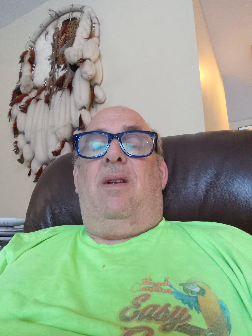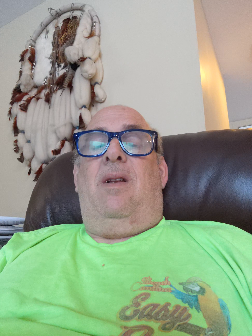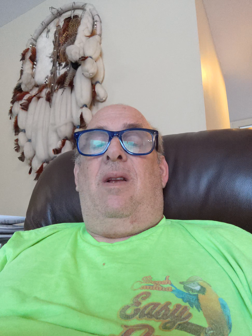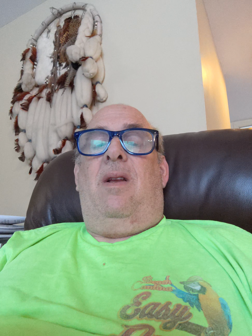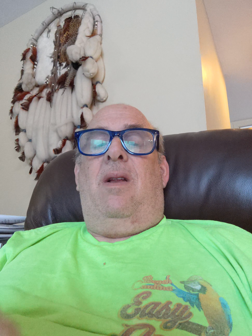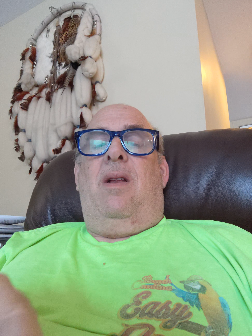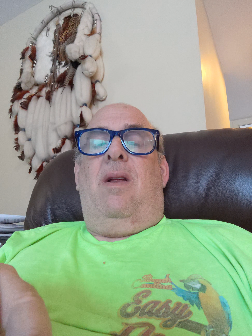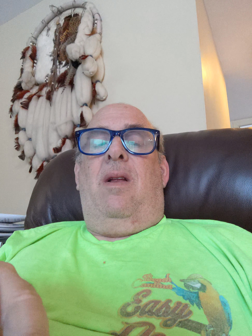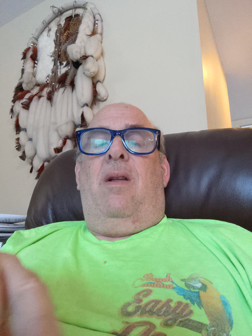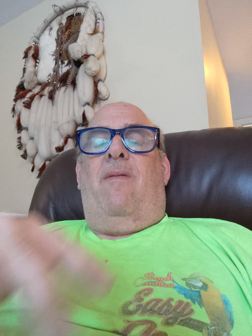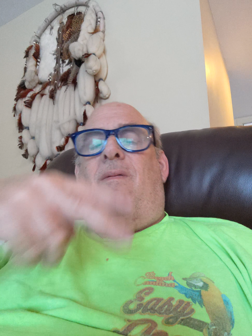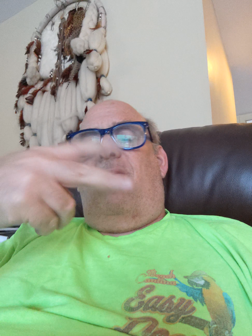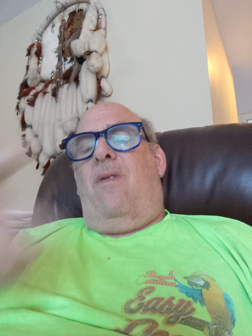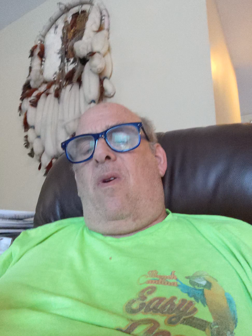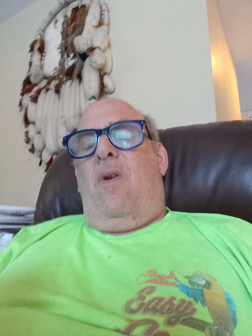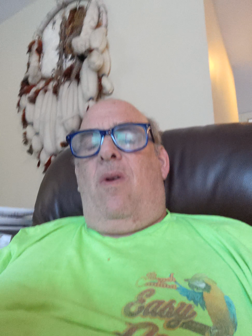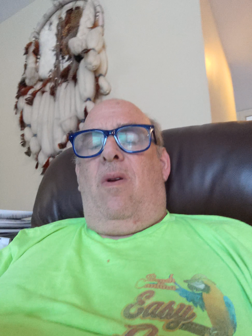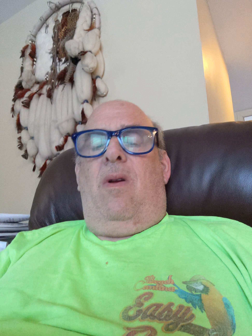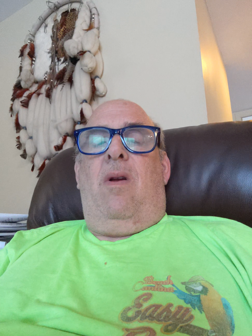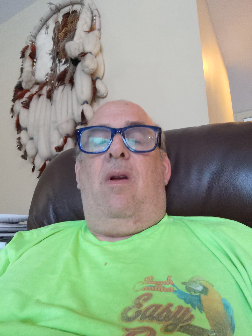fall